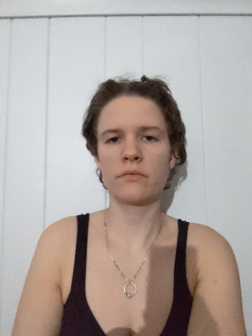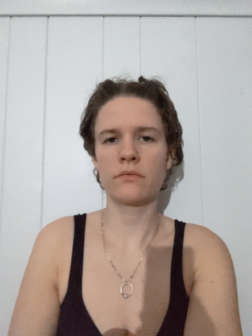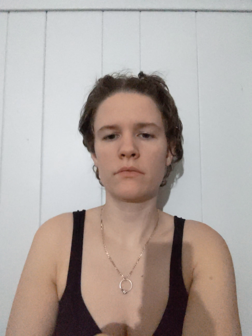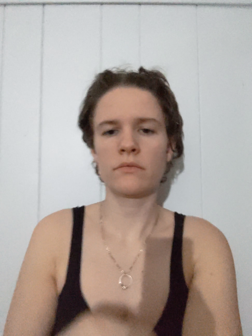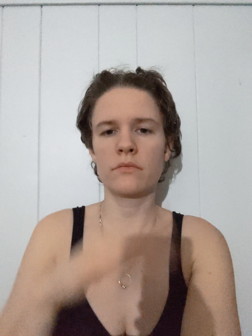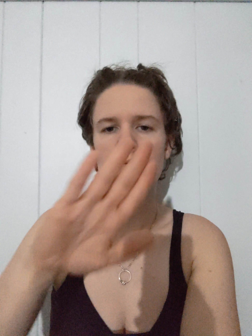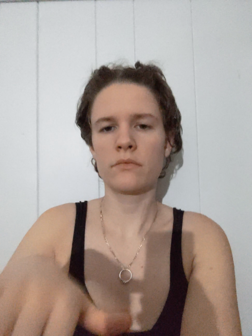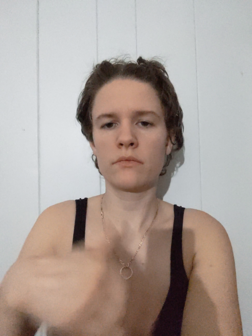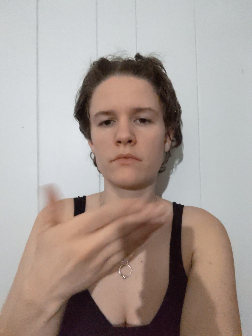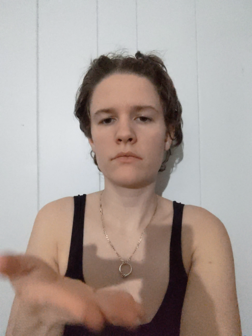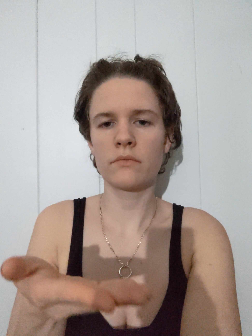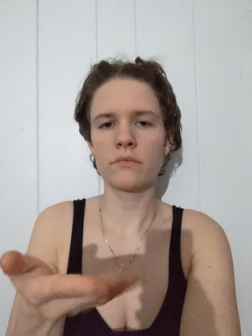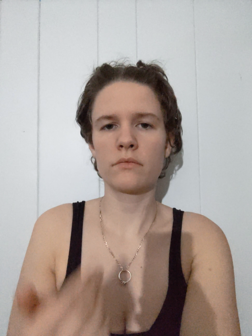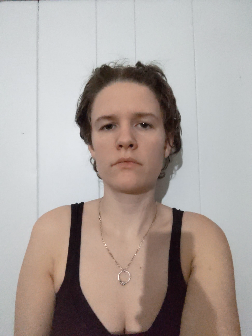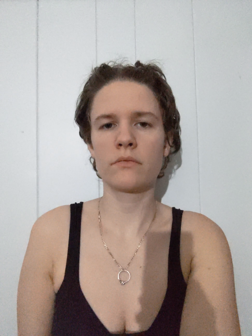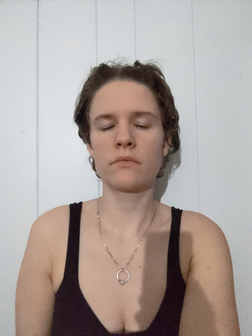all